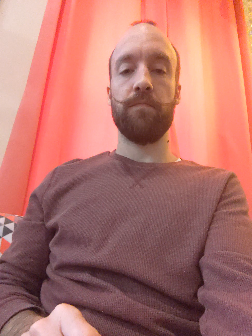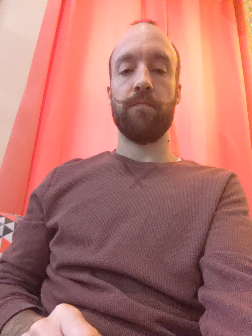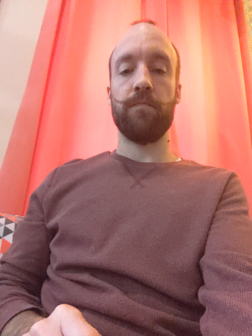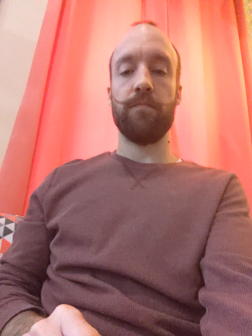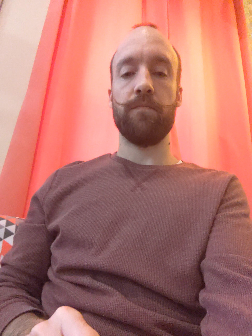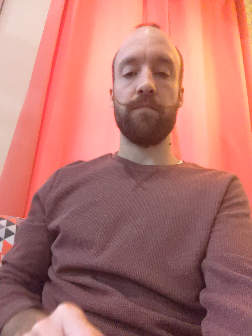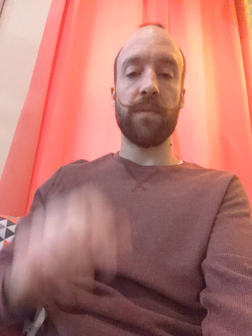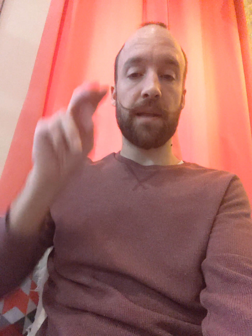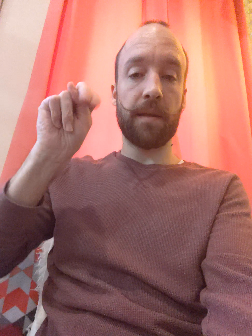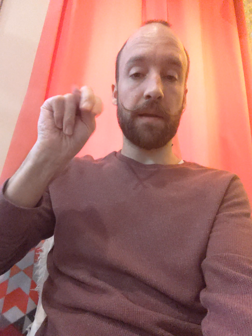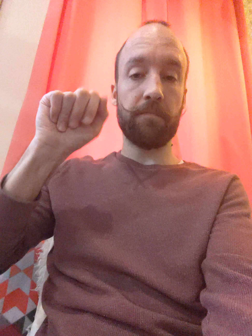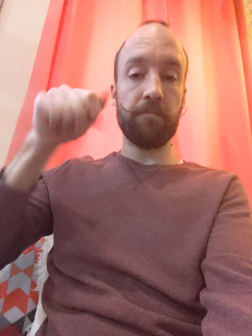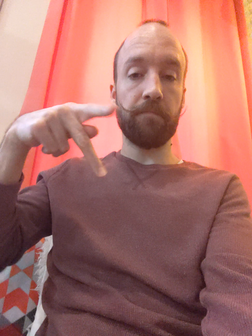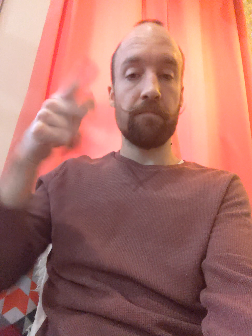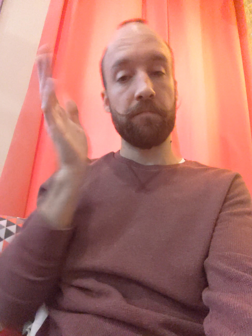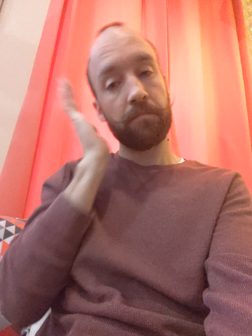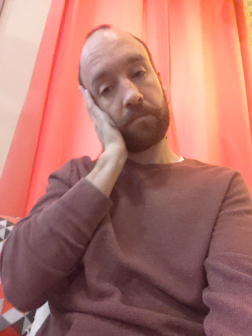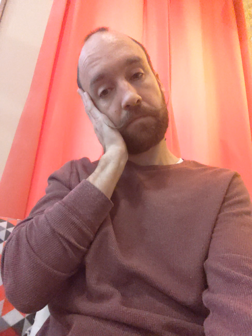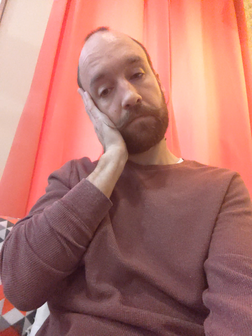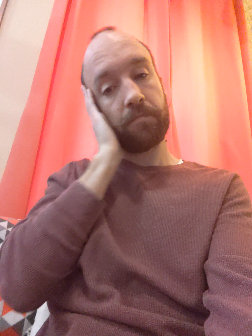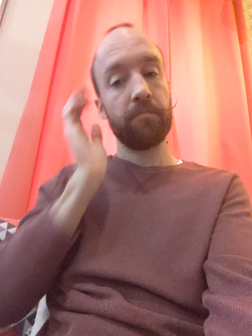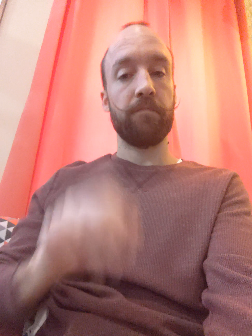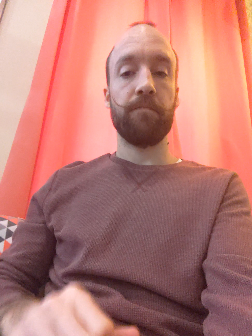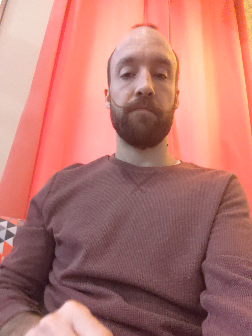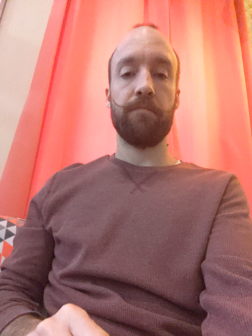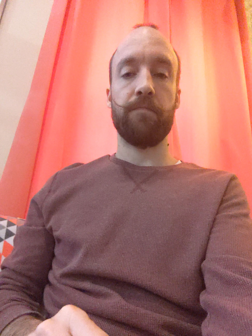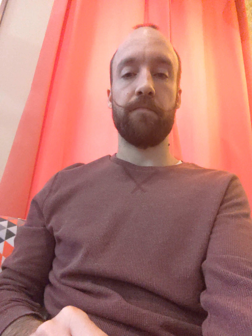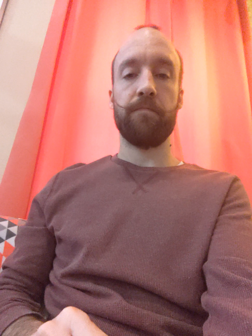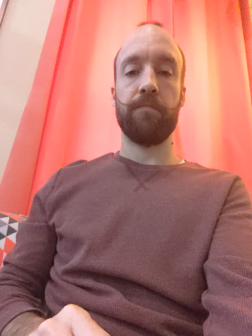nap